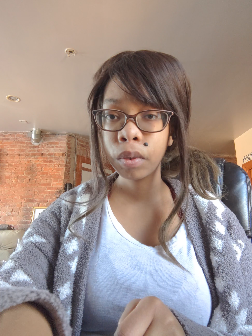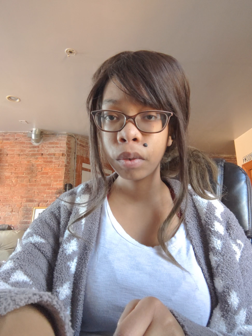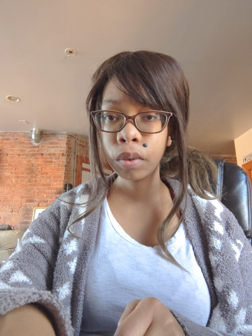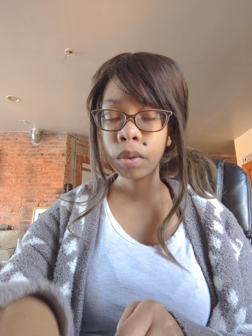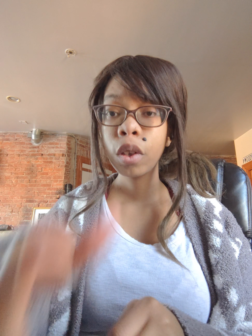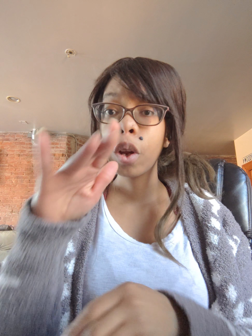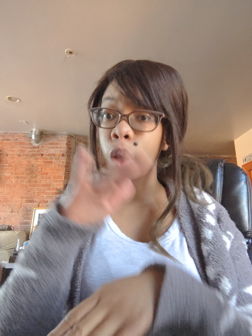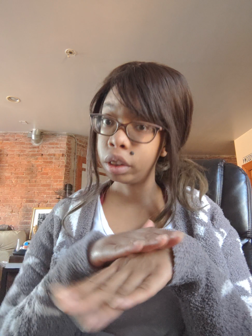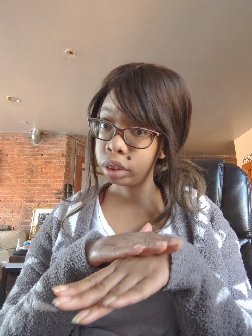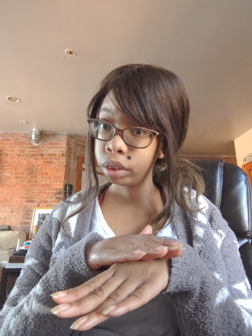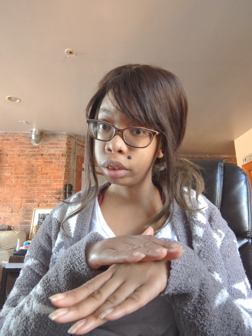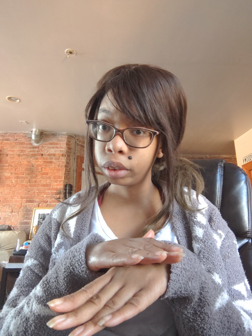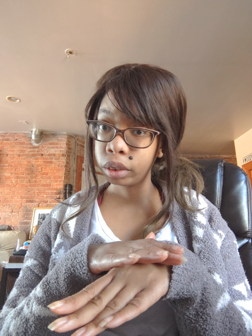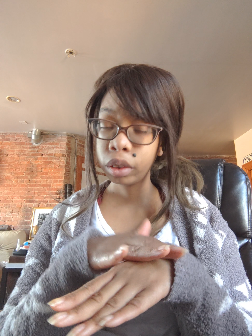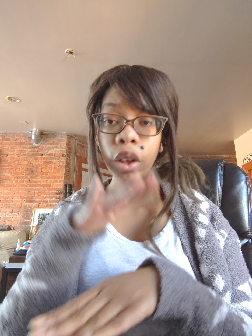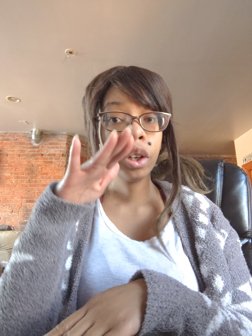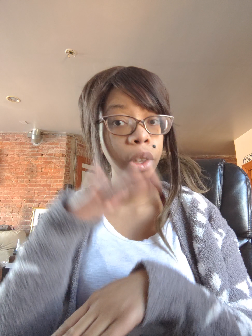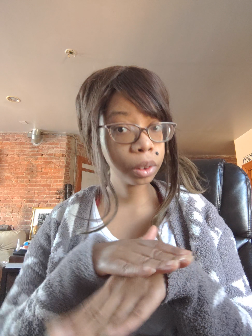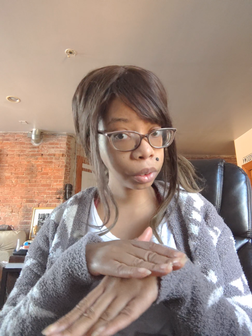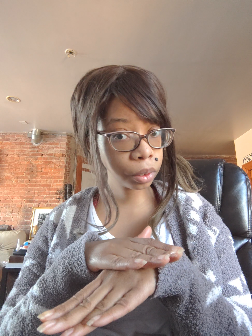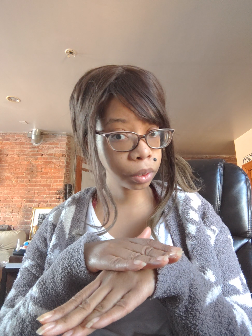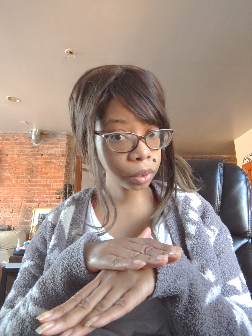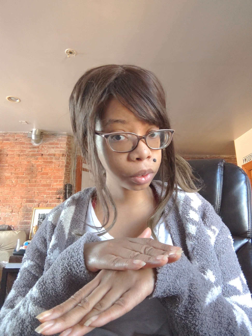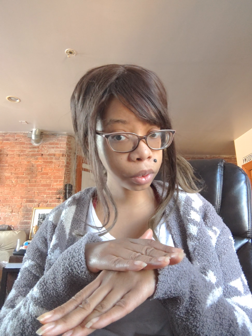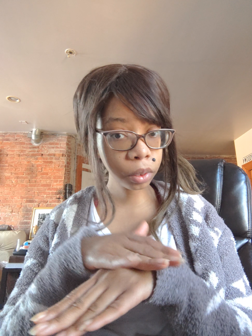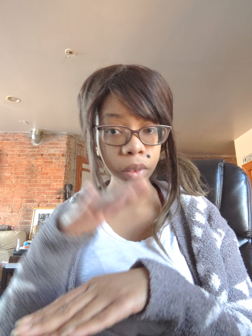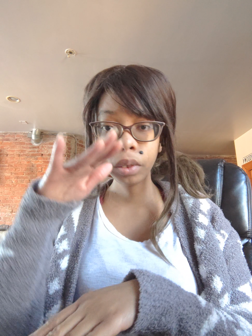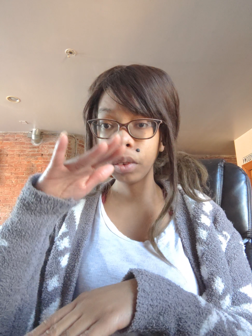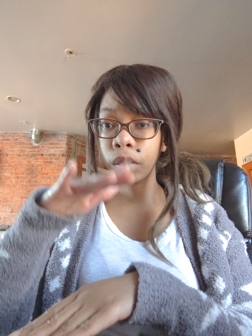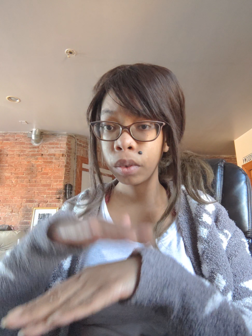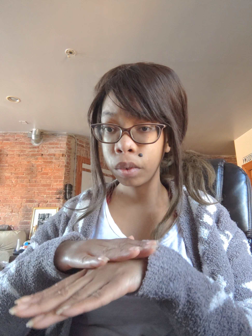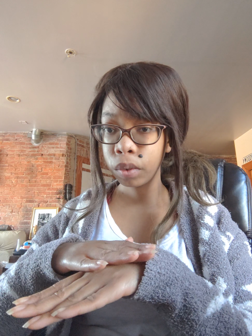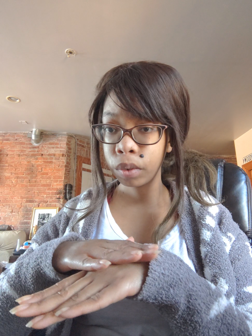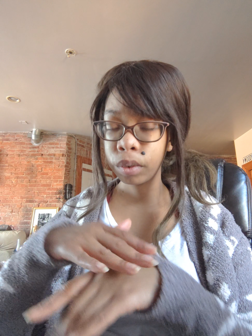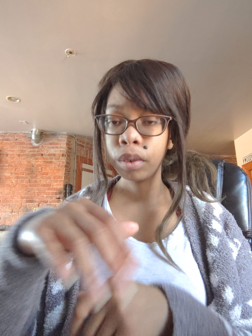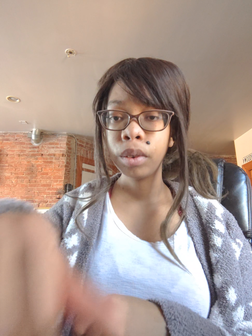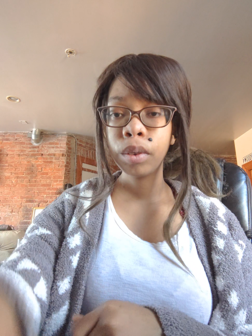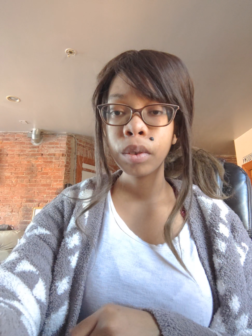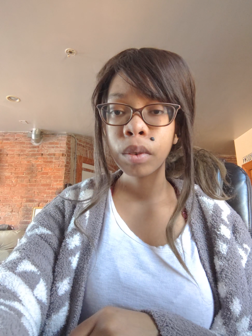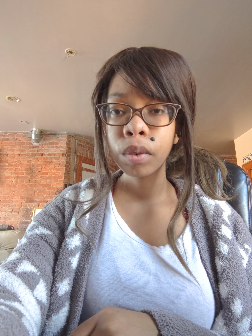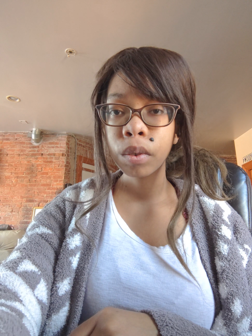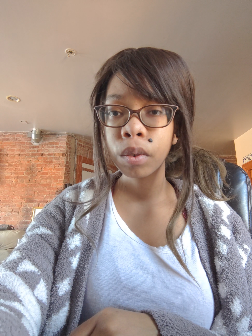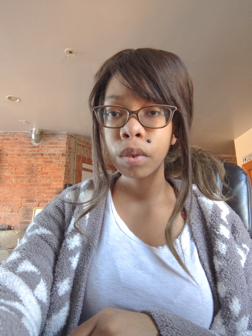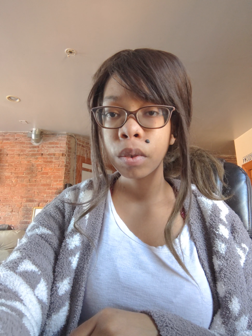on